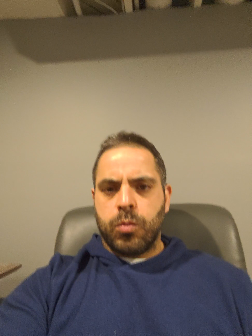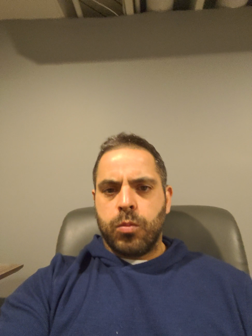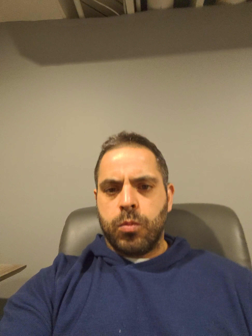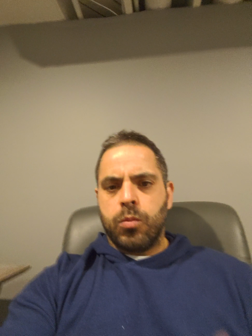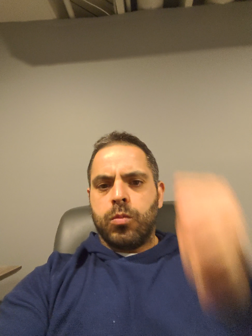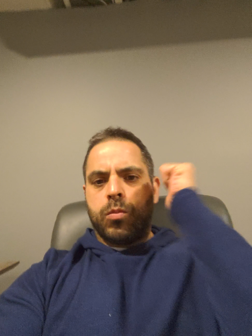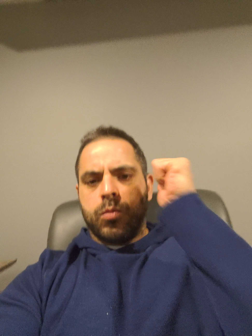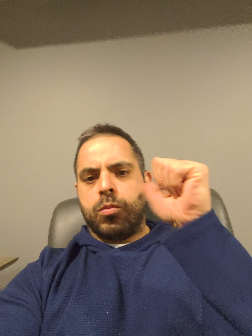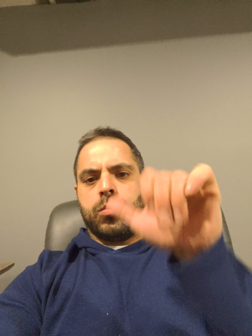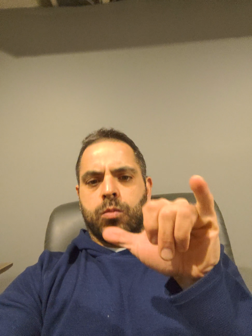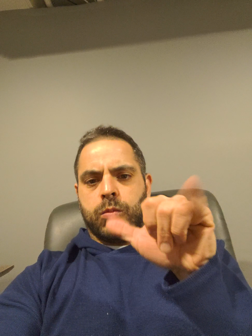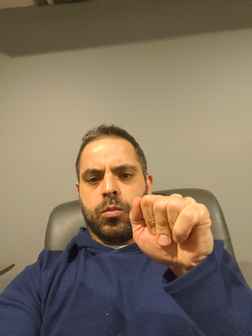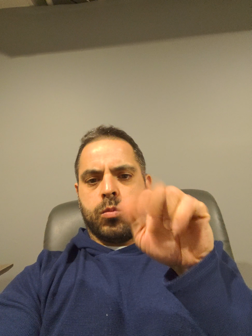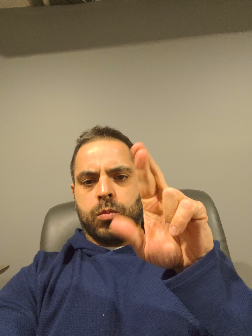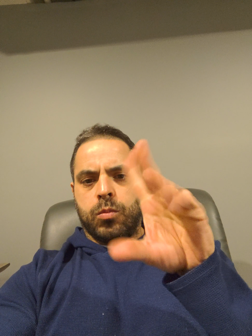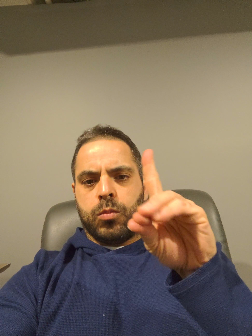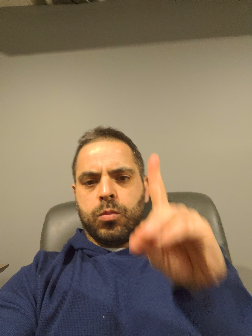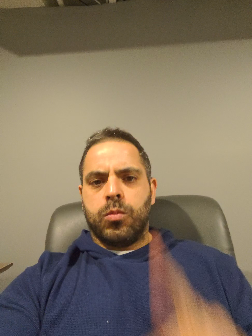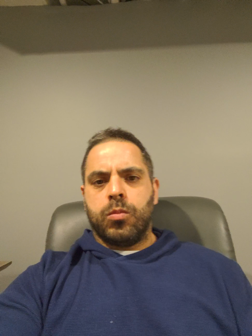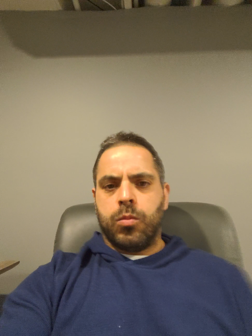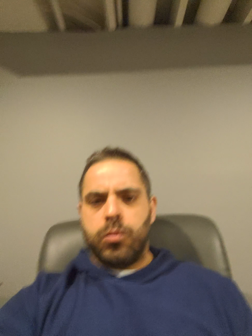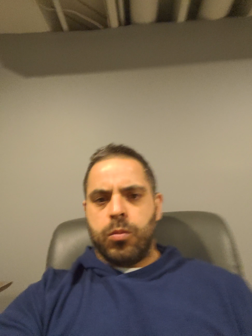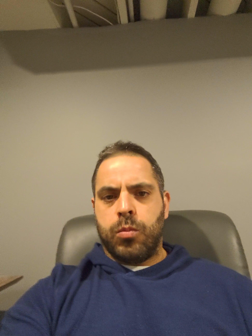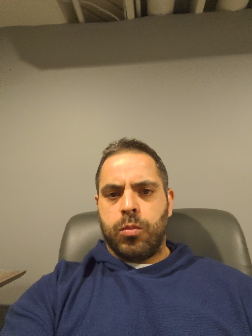backyard